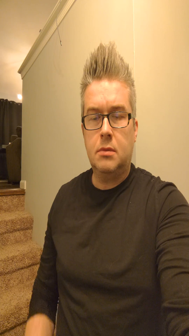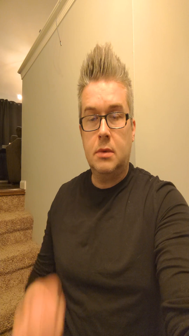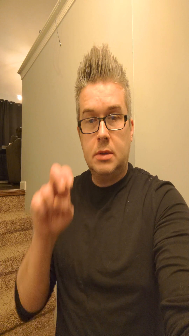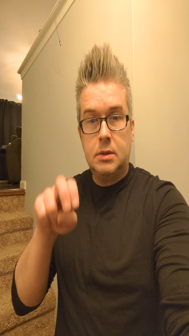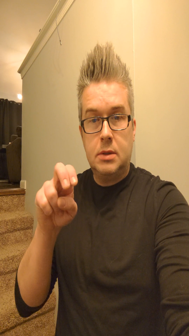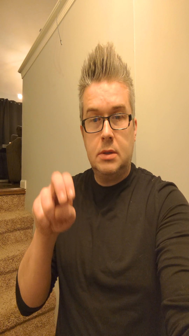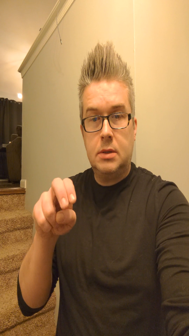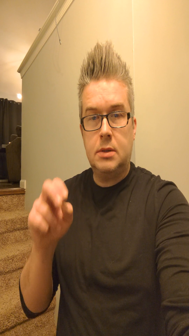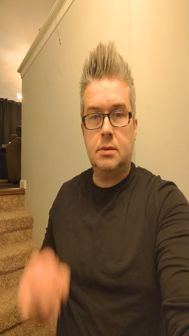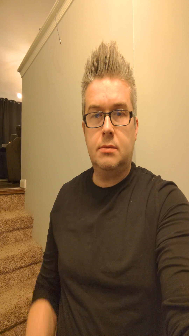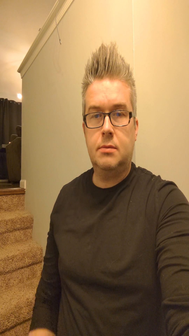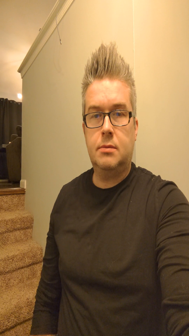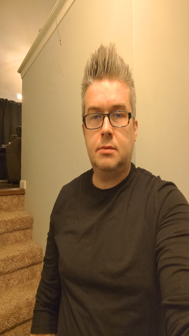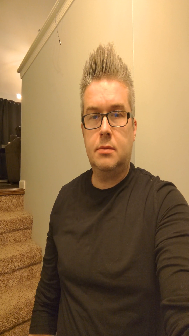chair